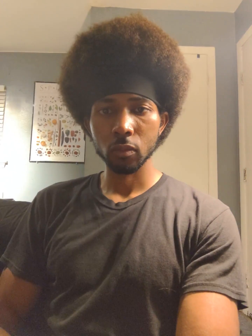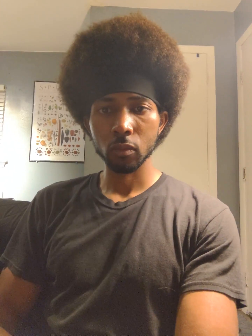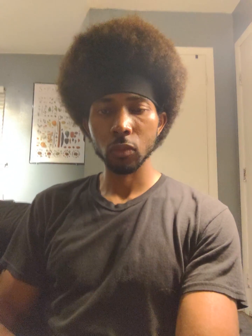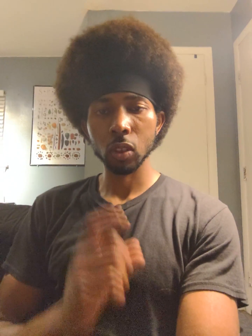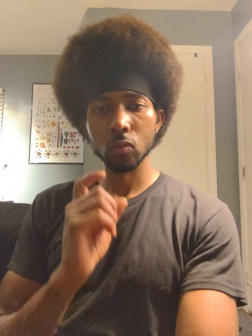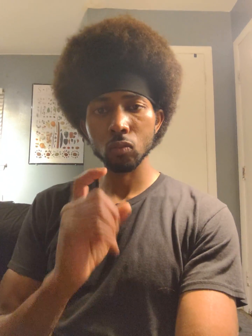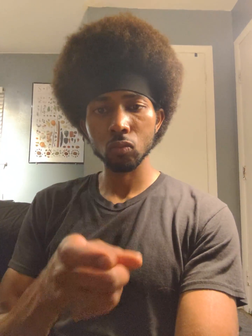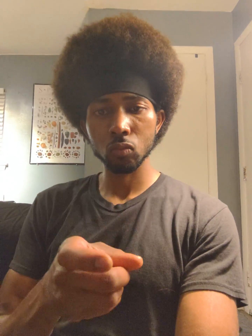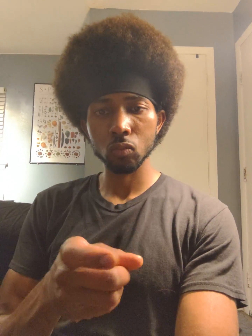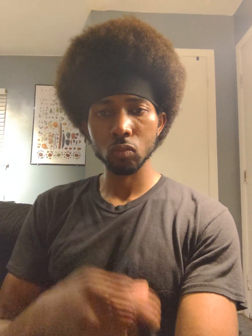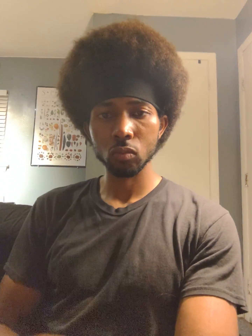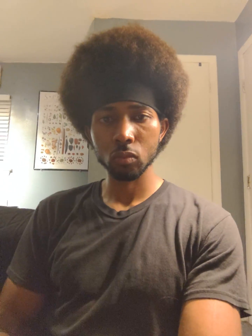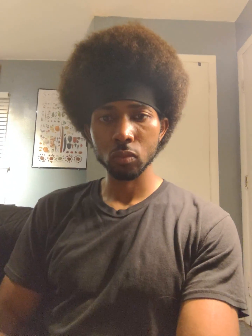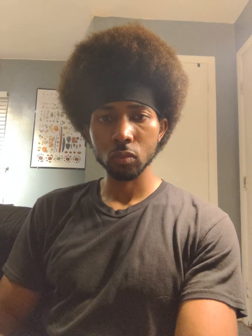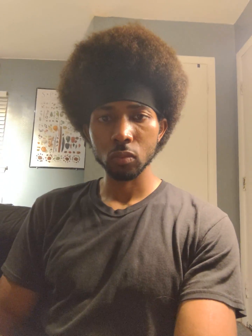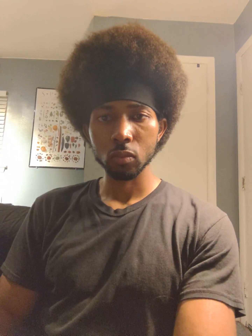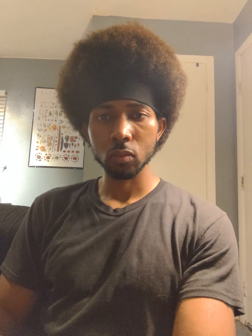present